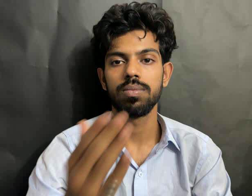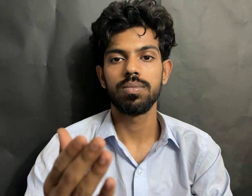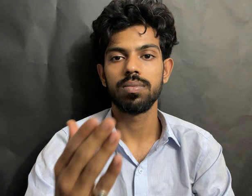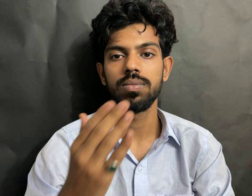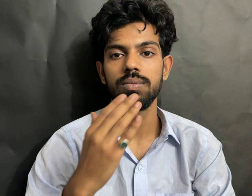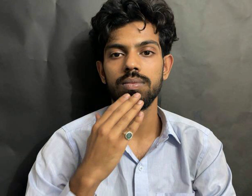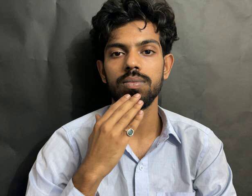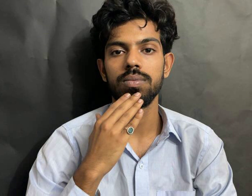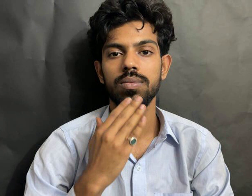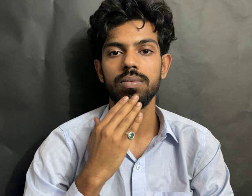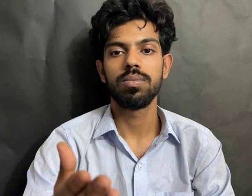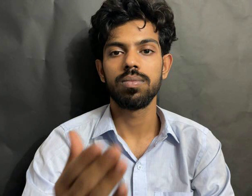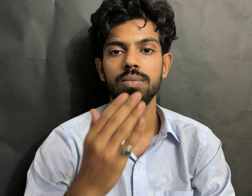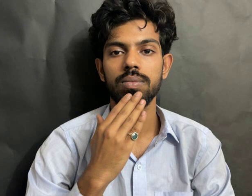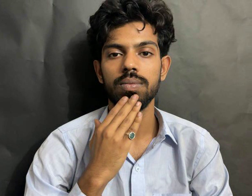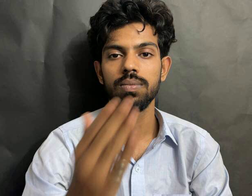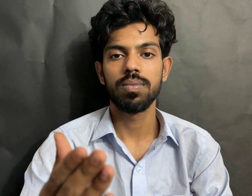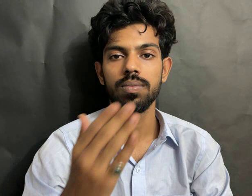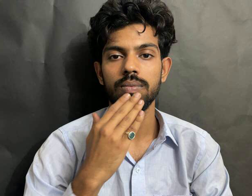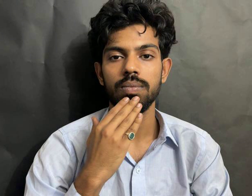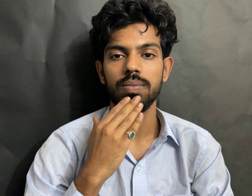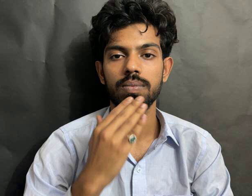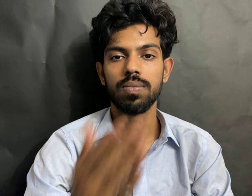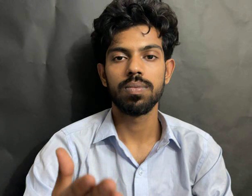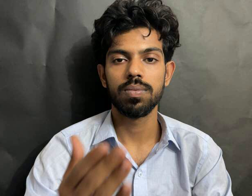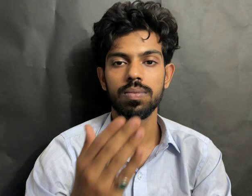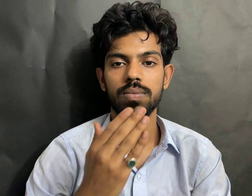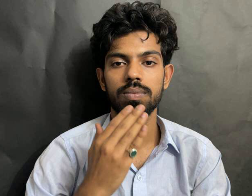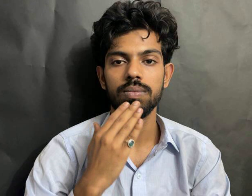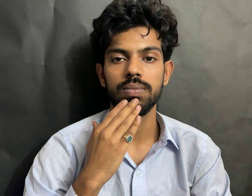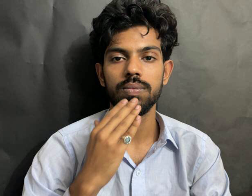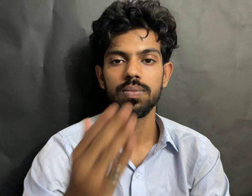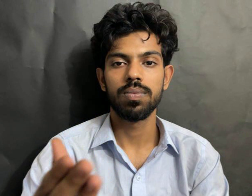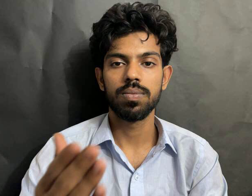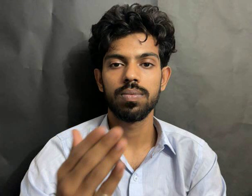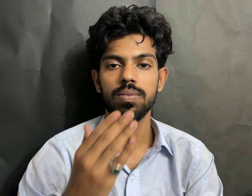thank you